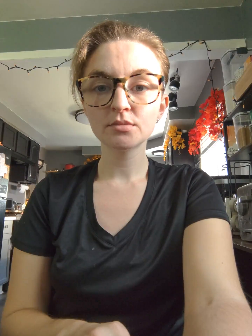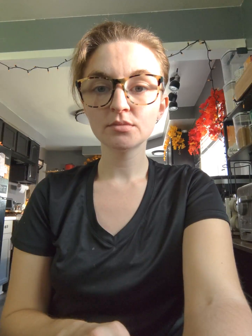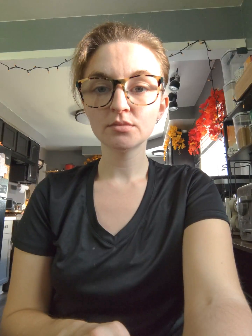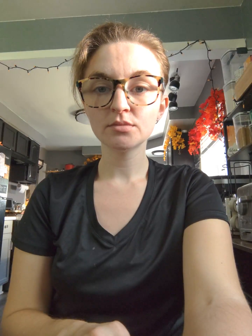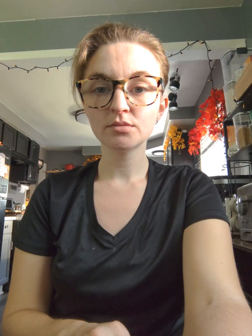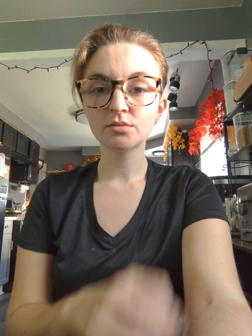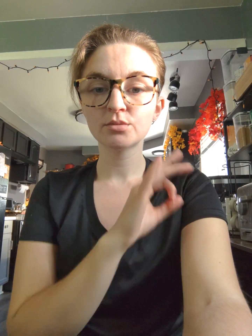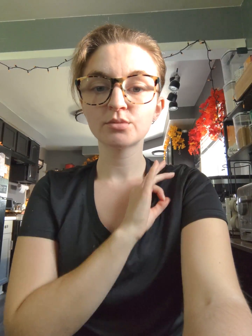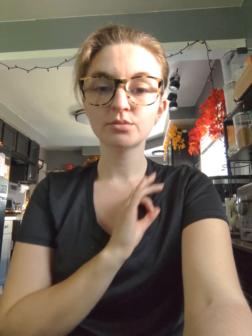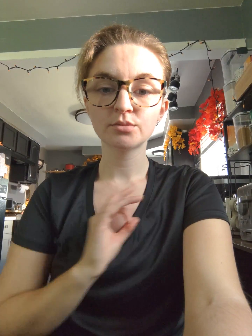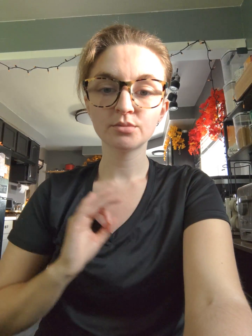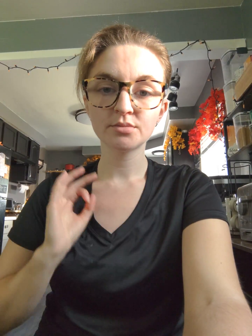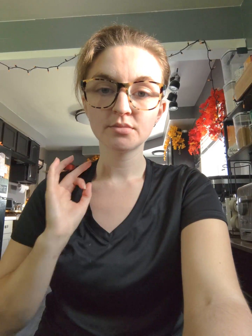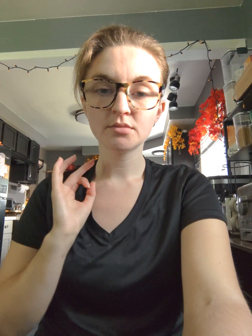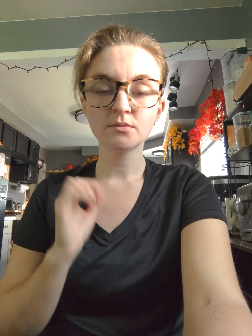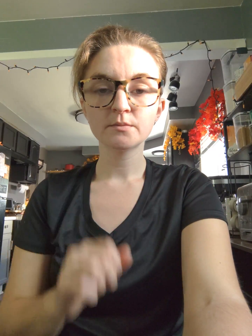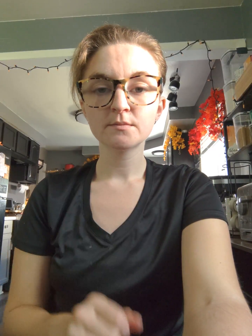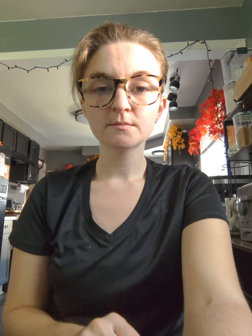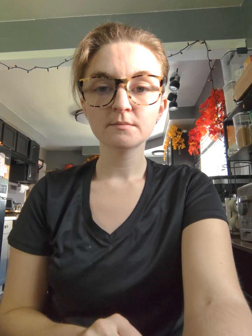beads